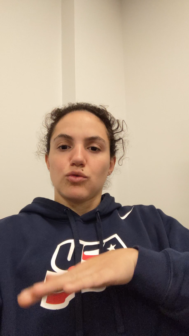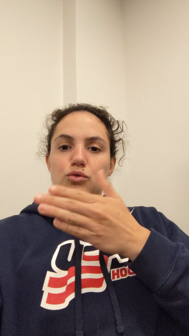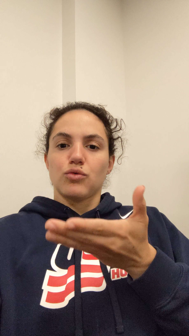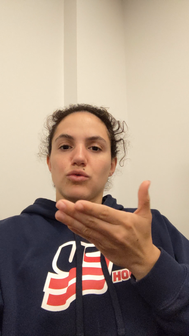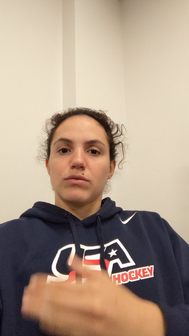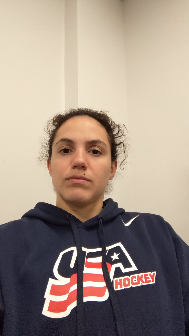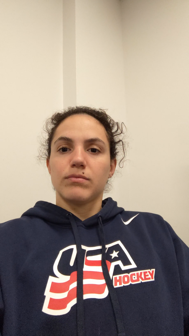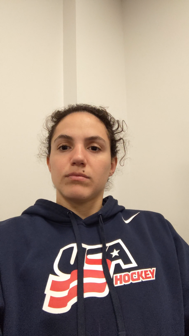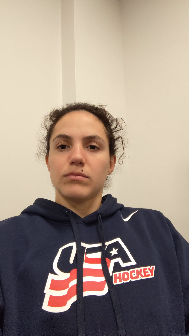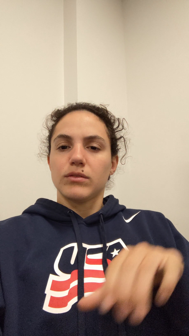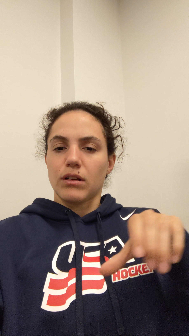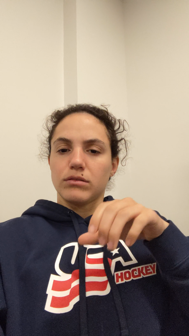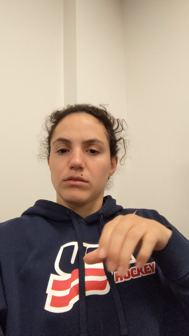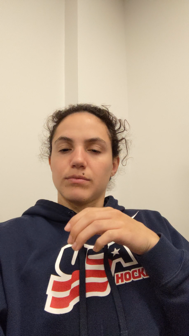does